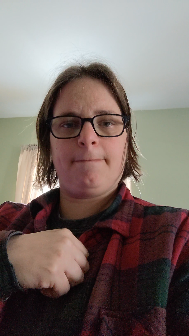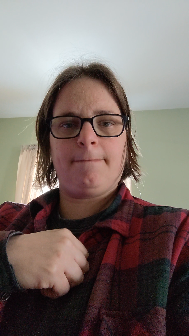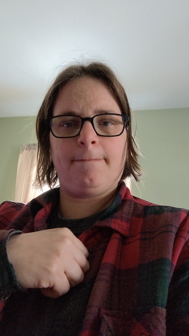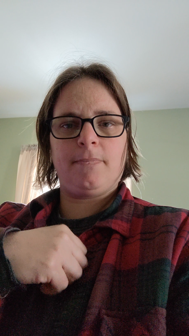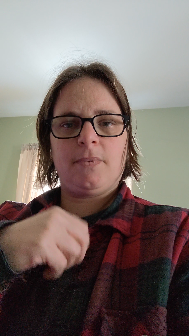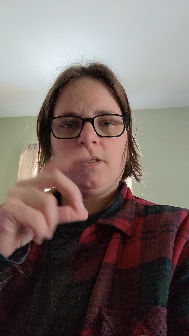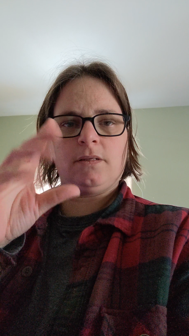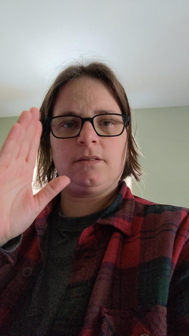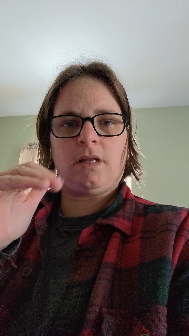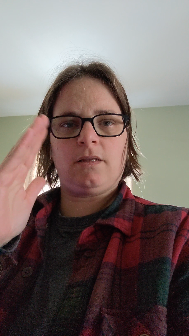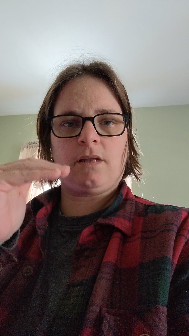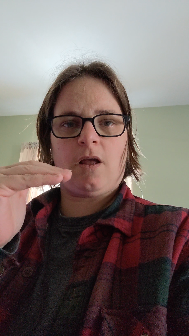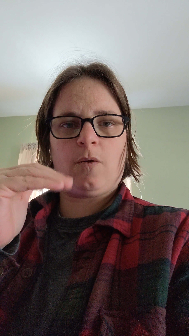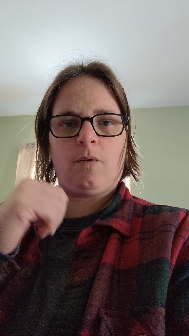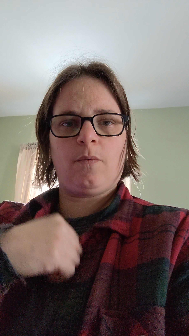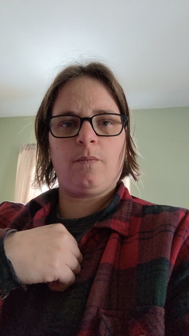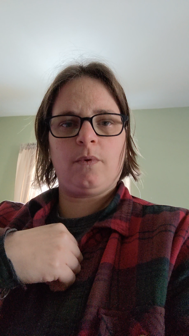downtown